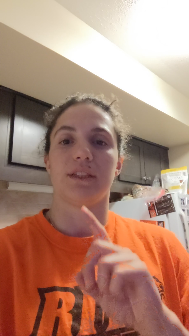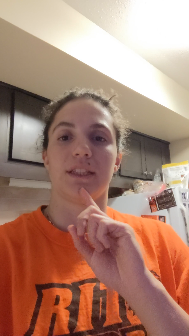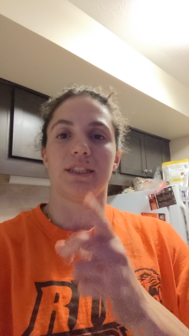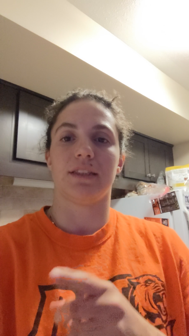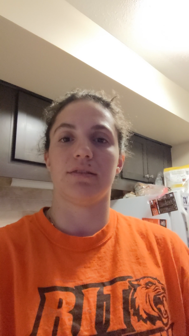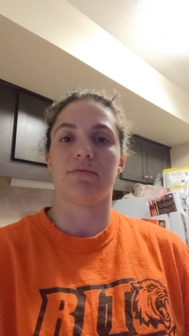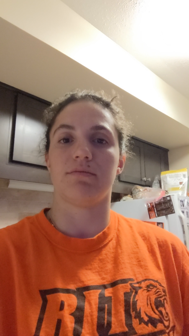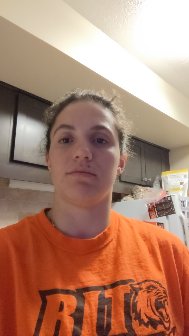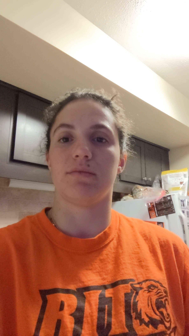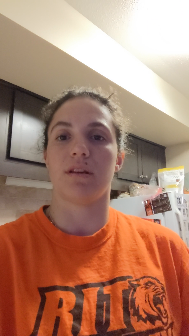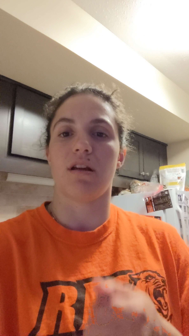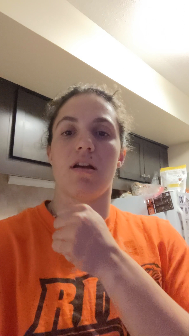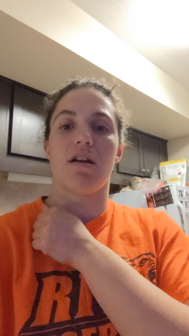hug